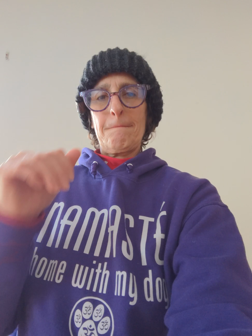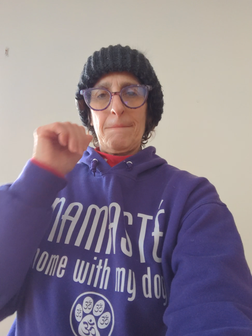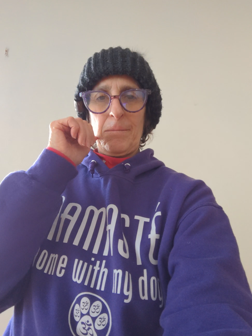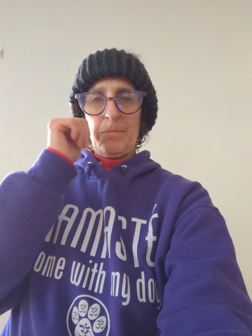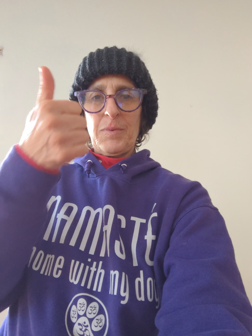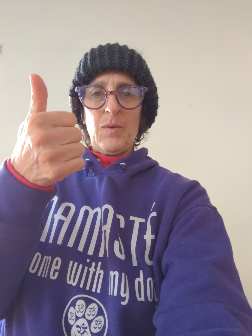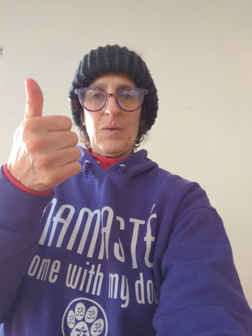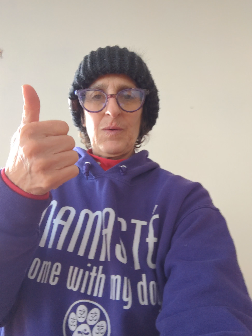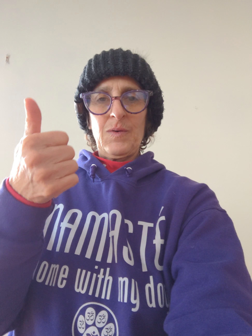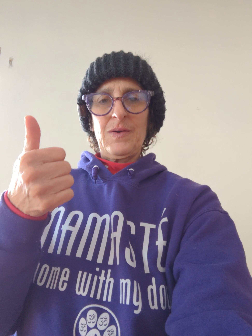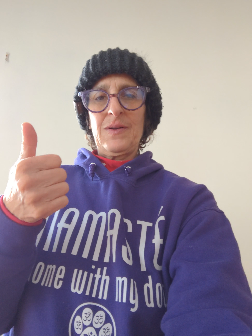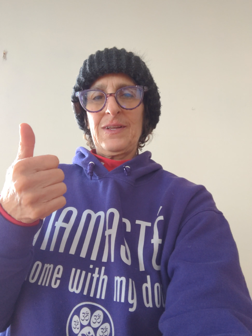tomorrow